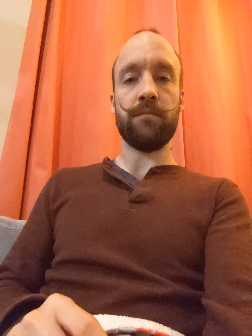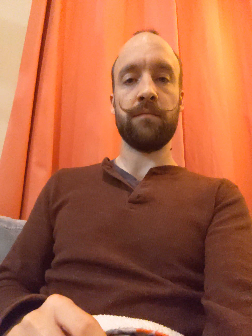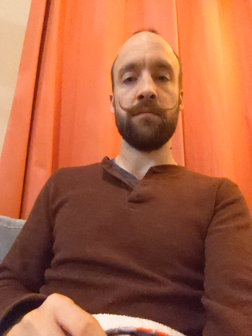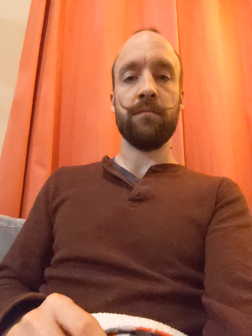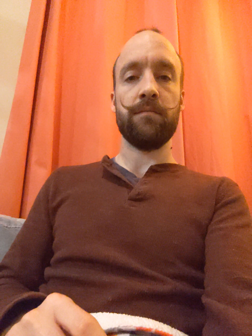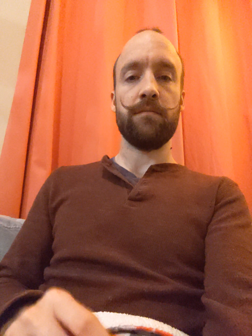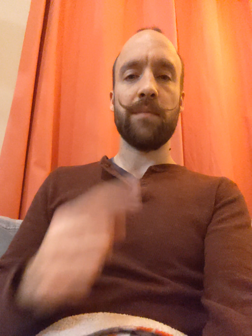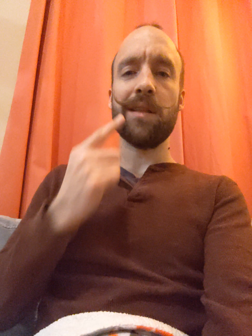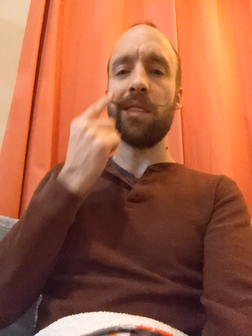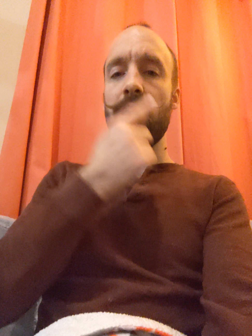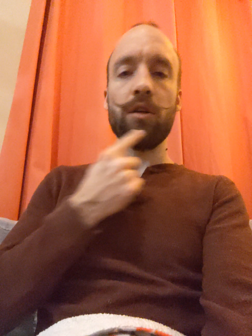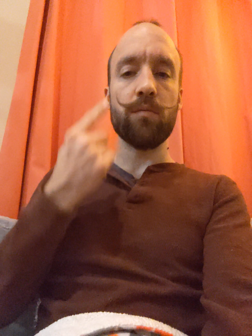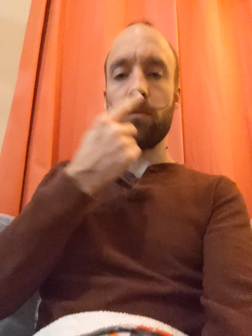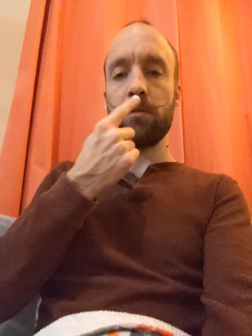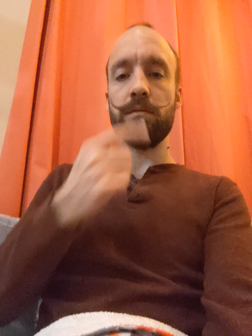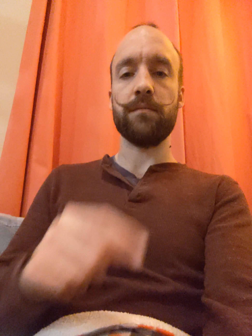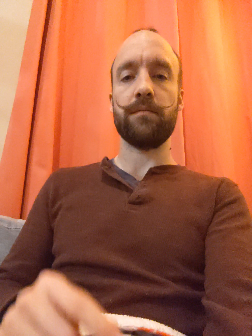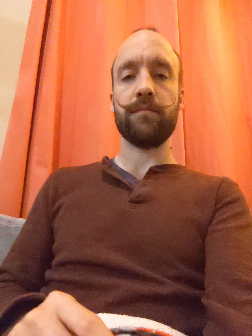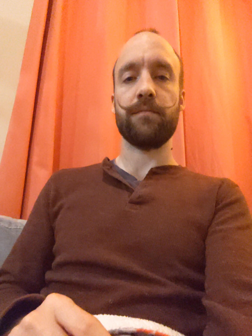mouth